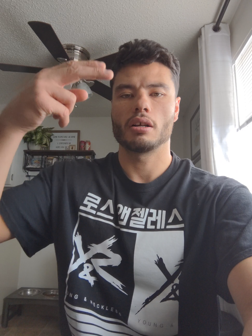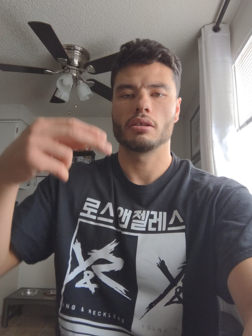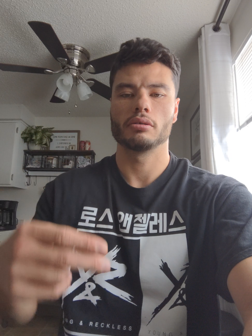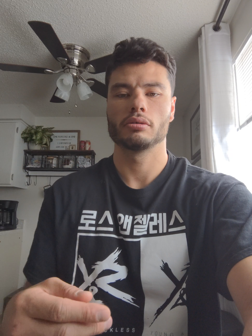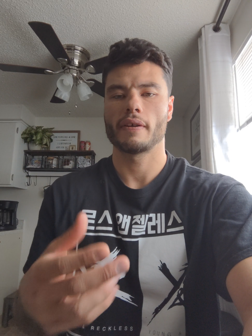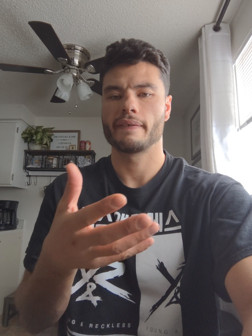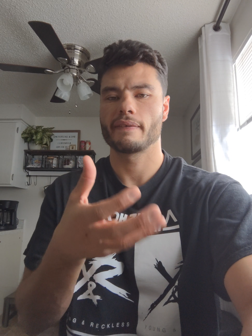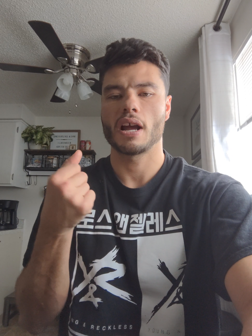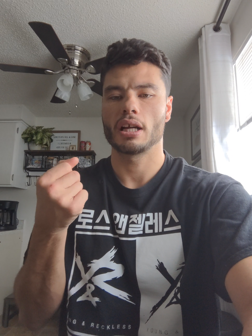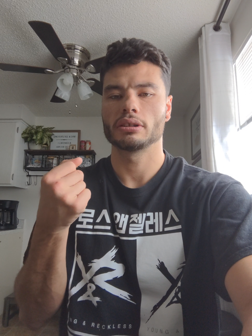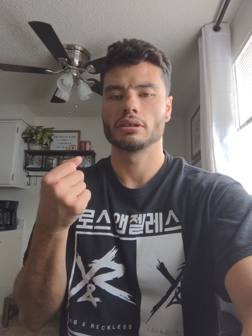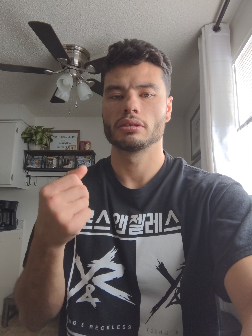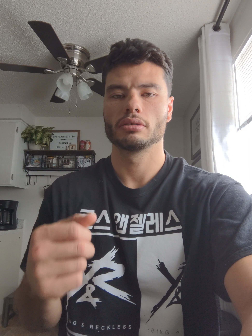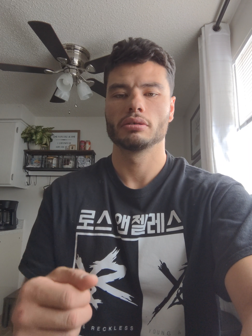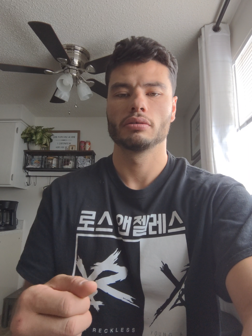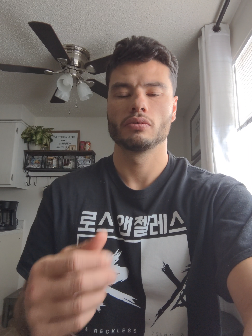fast